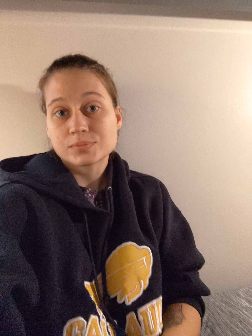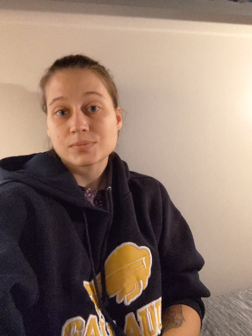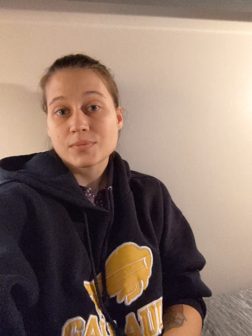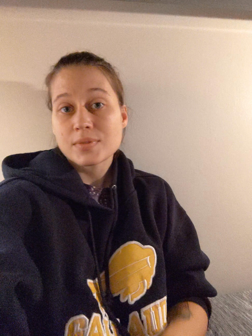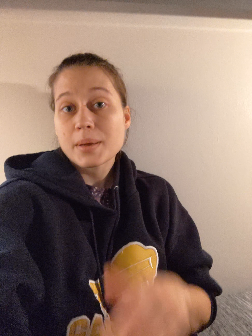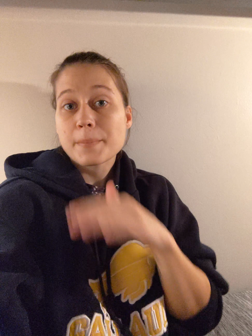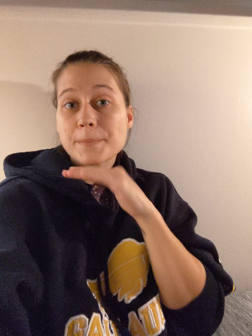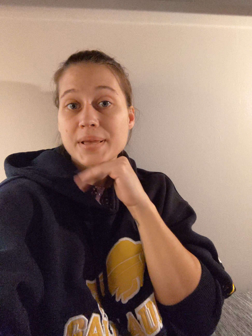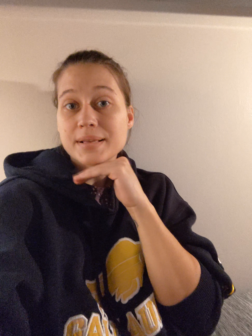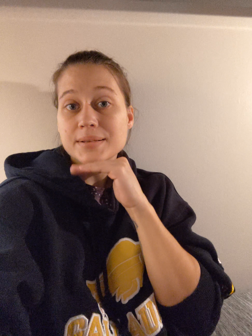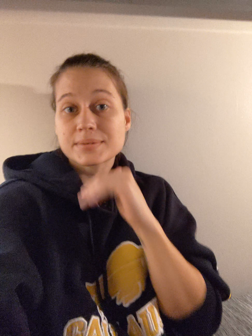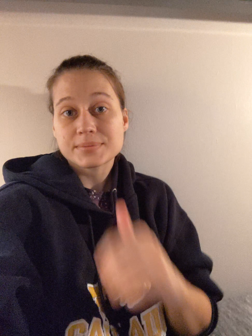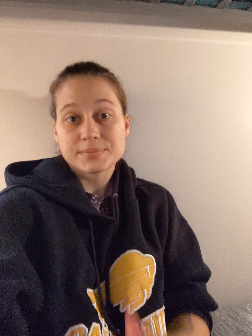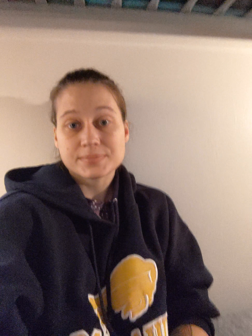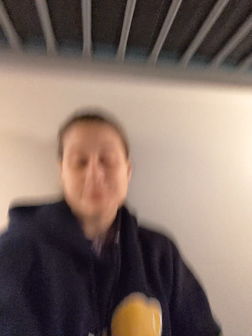pig